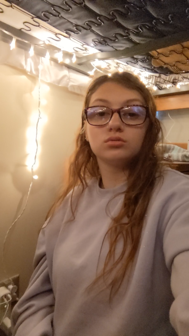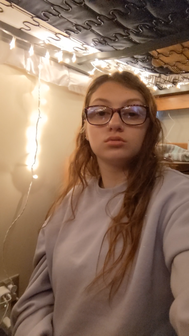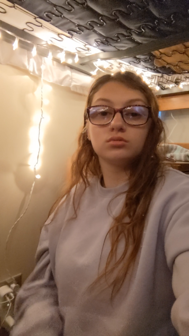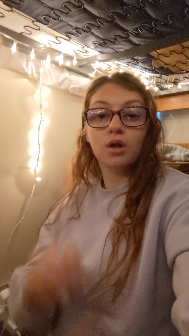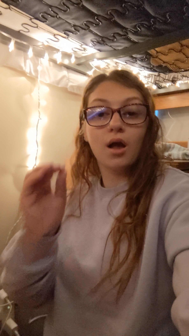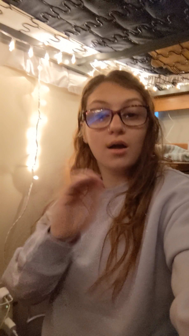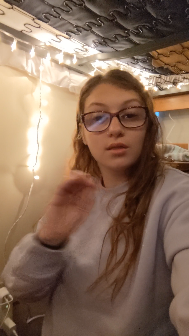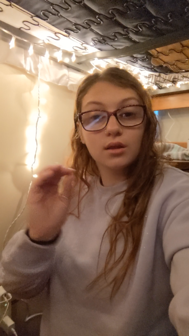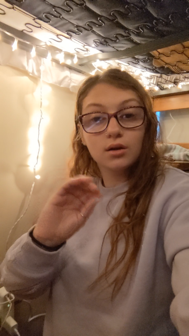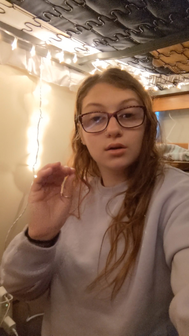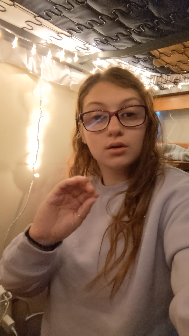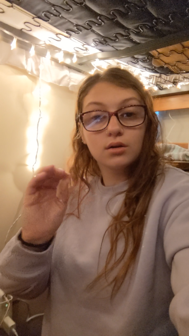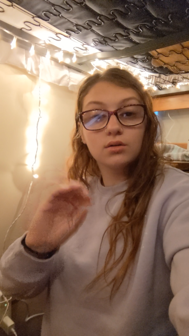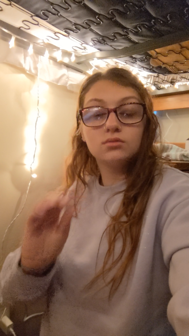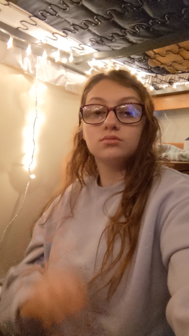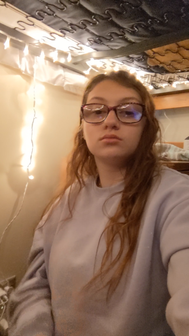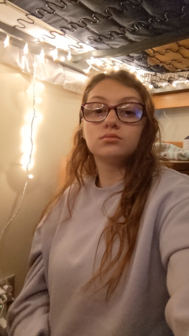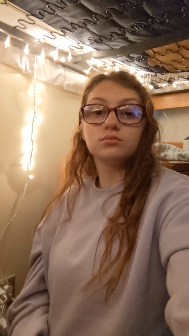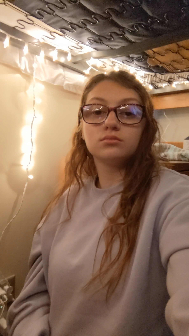none